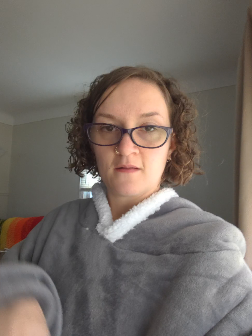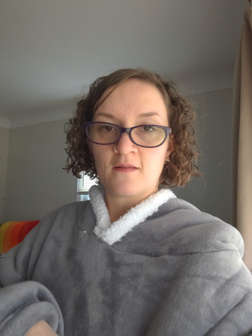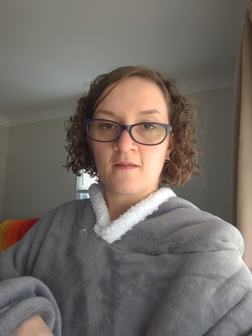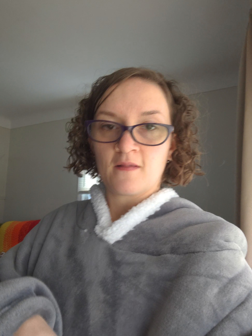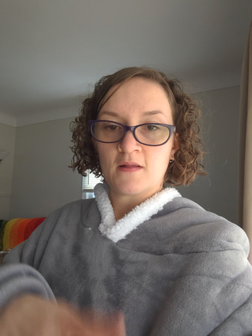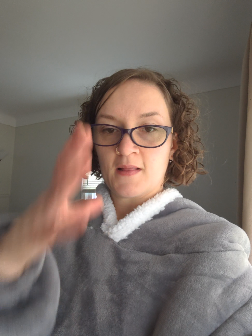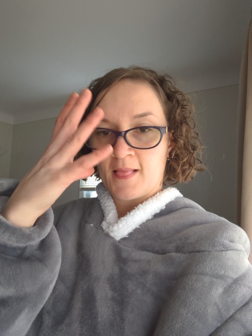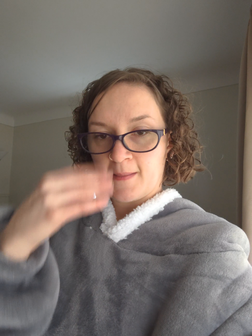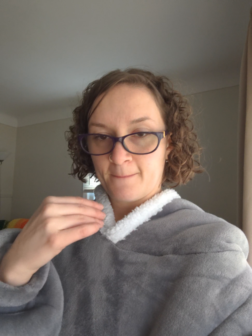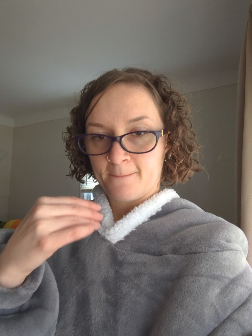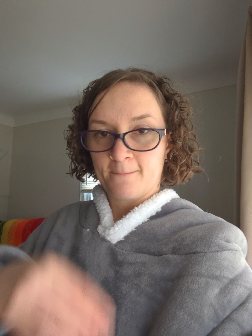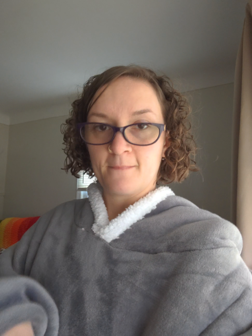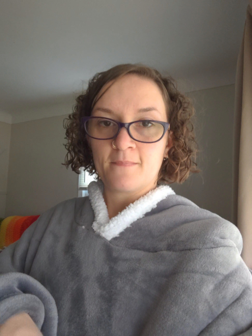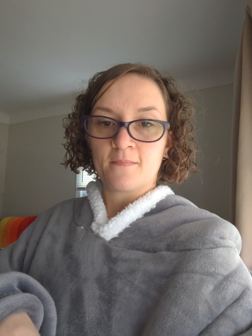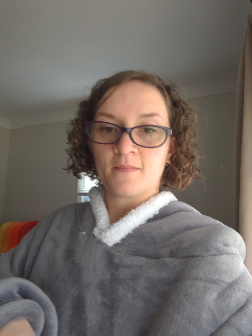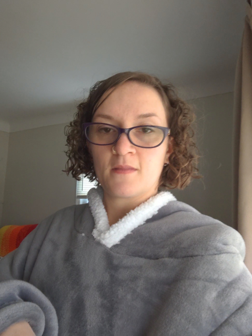sleep